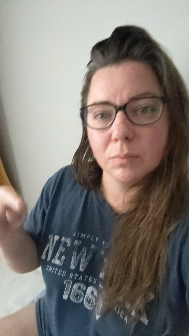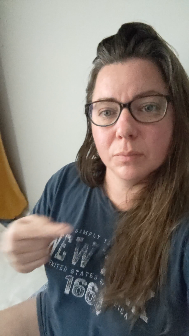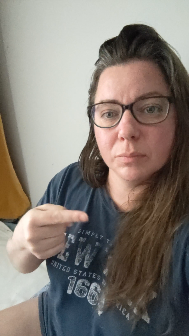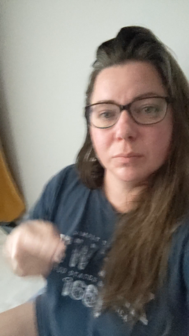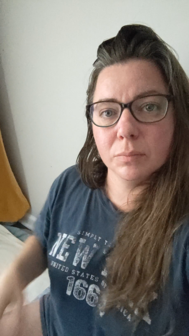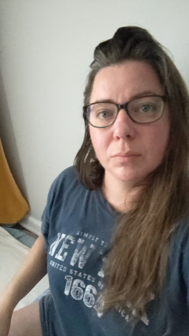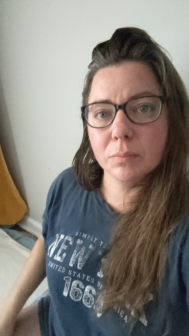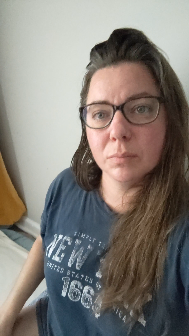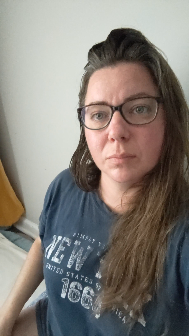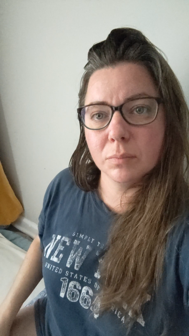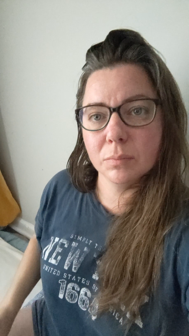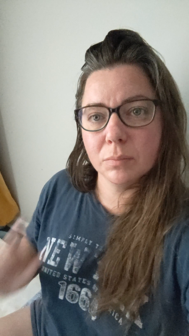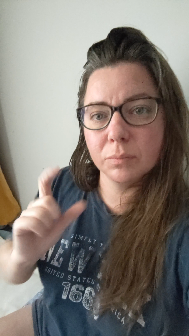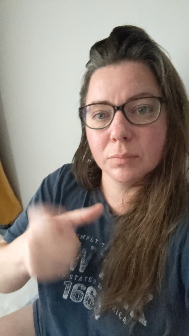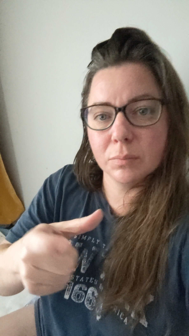present